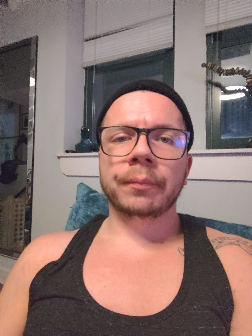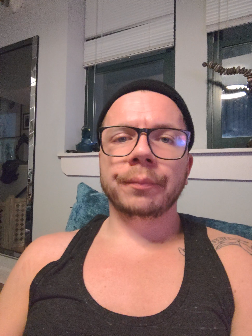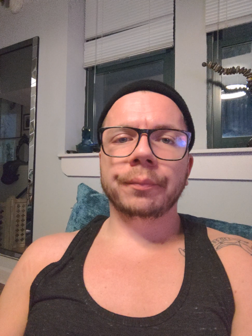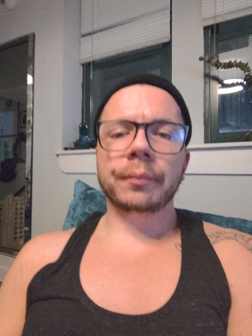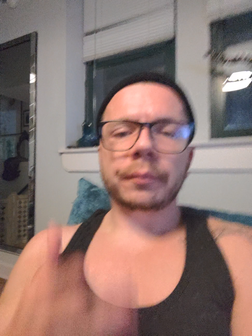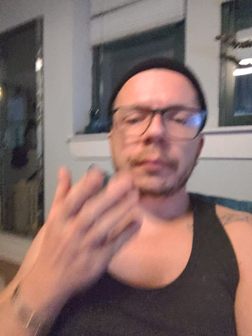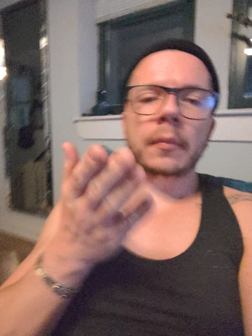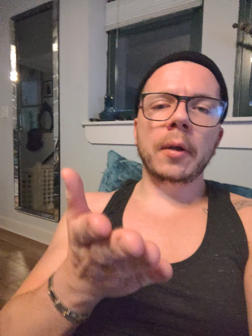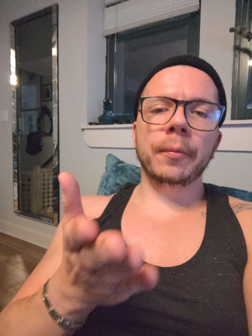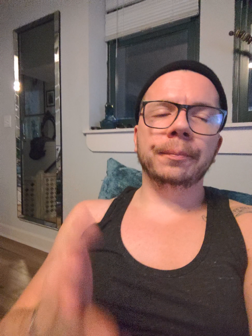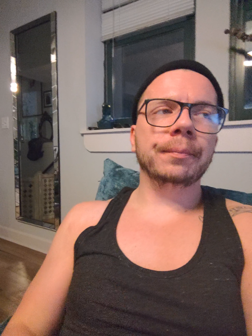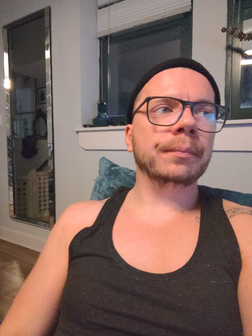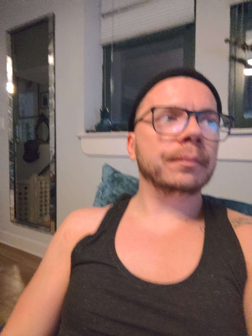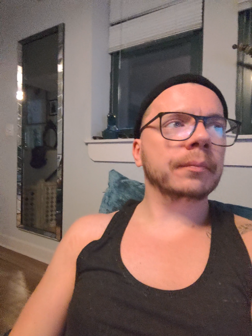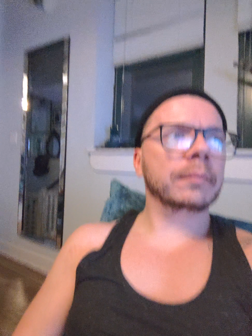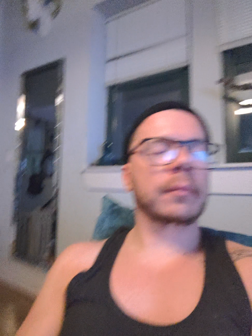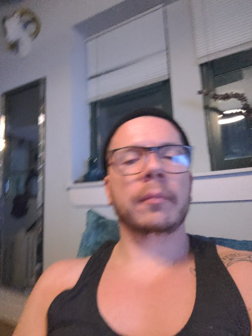there